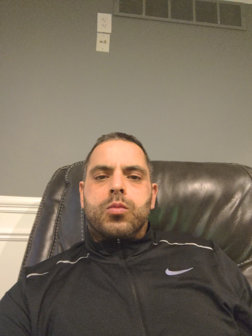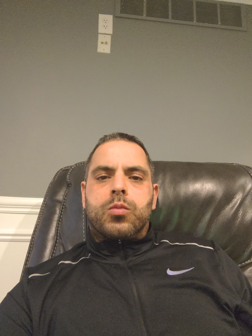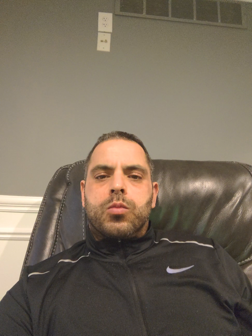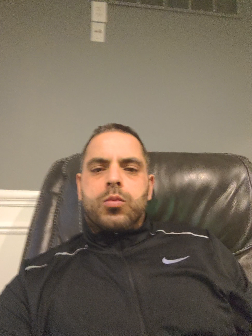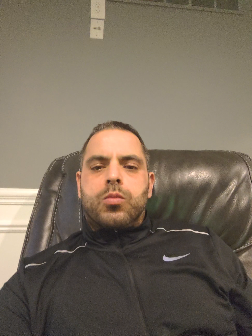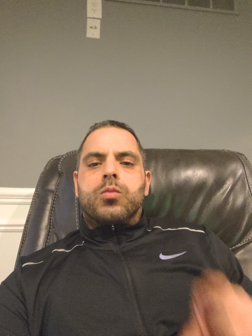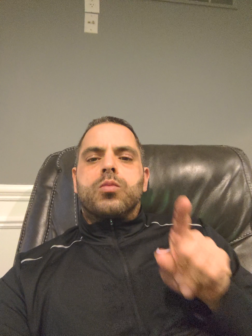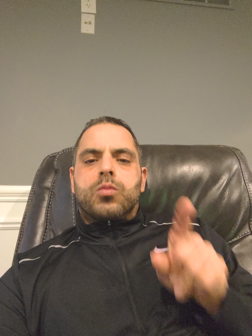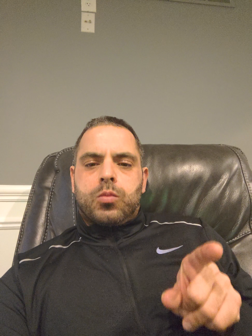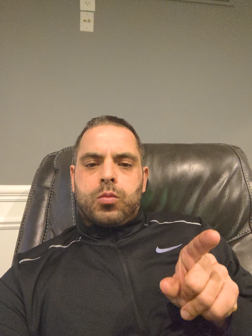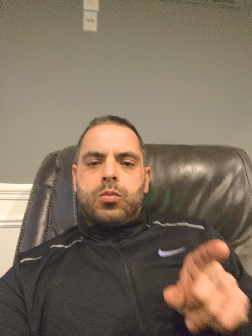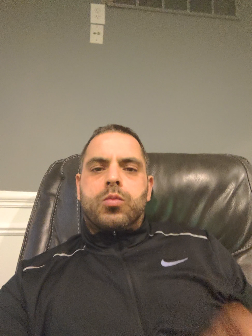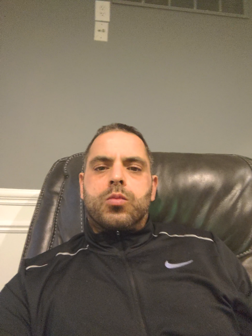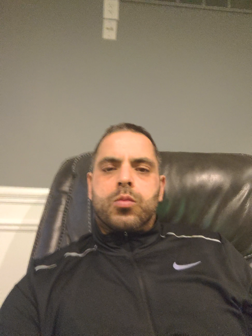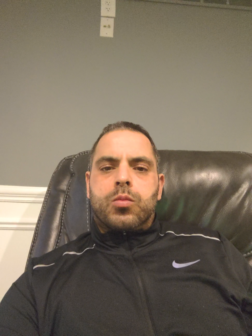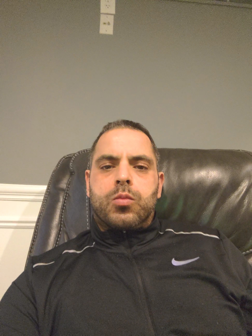he/she/it